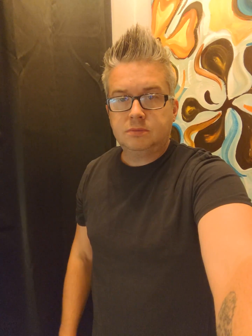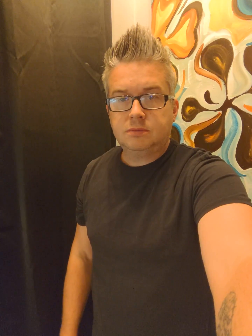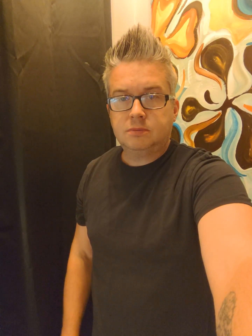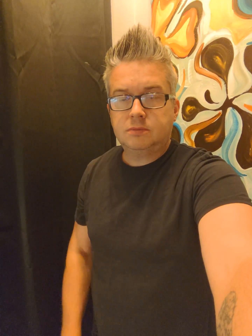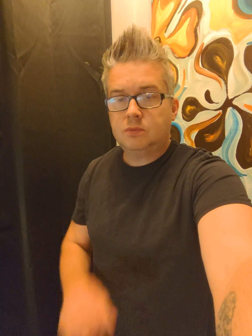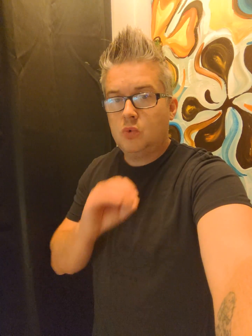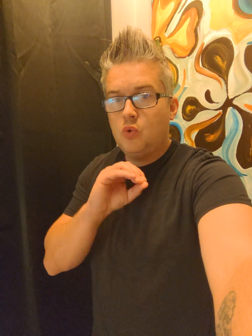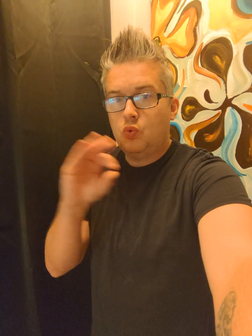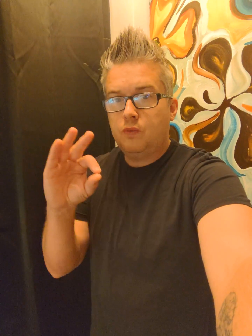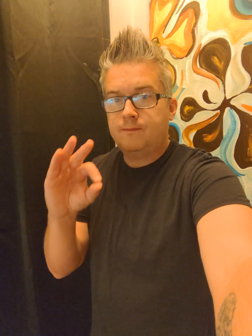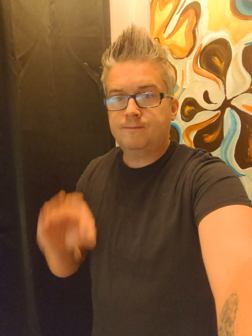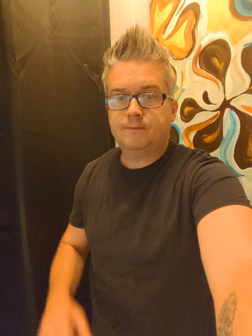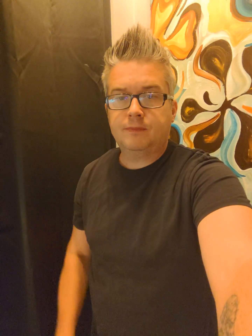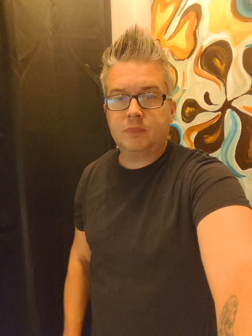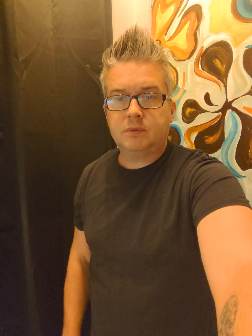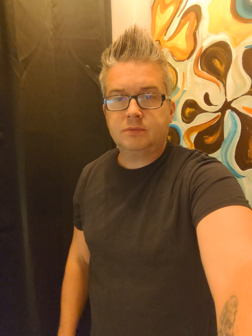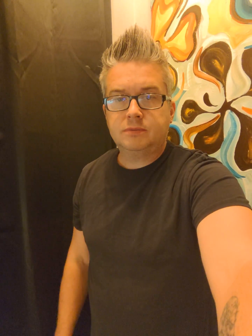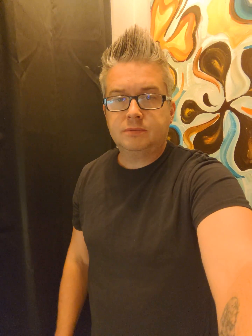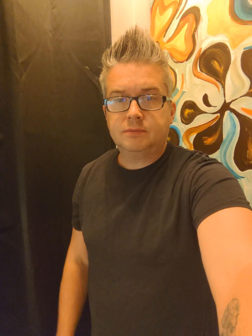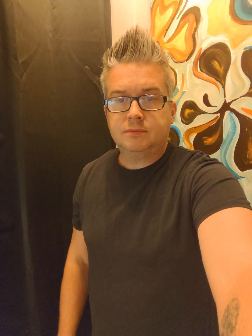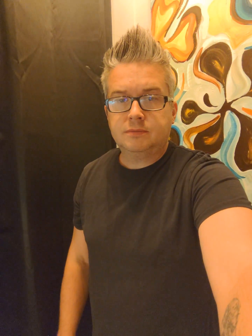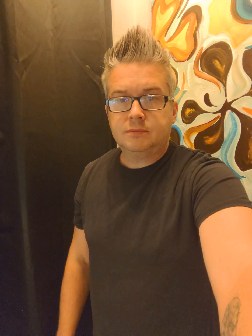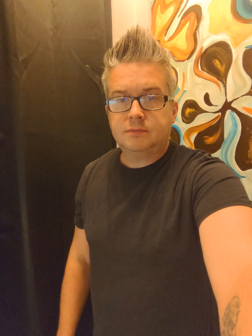off